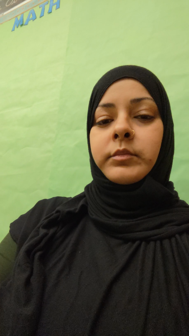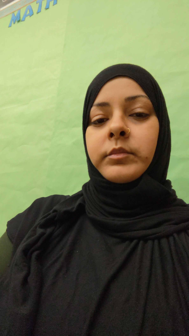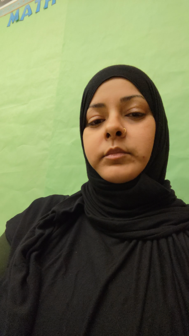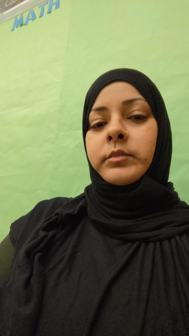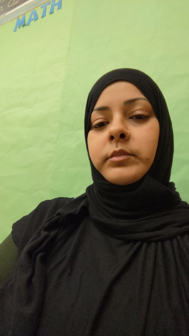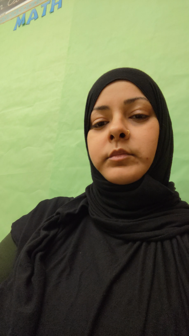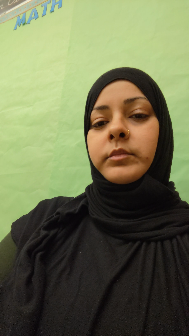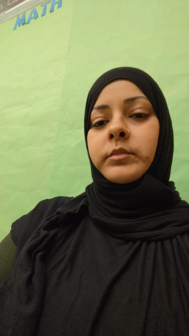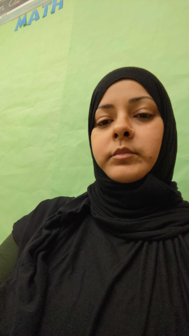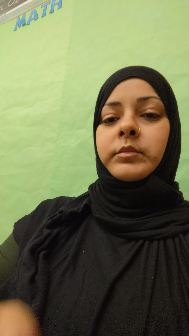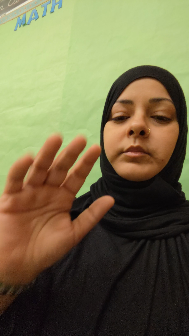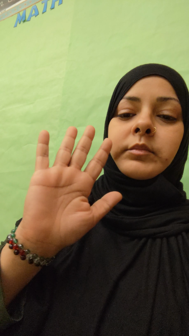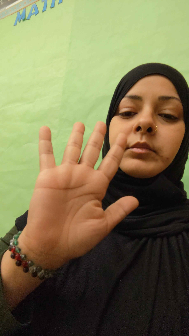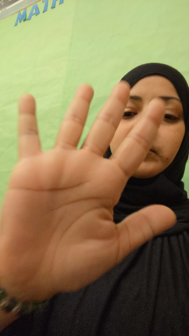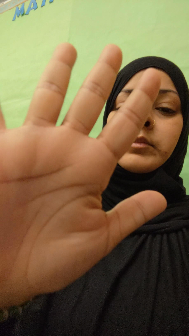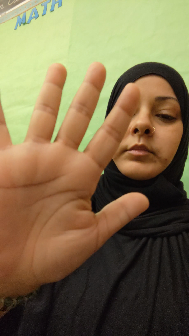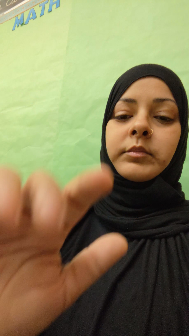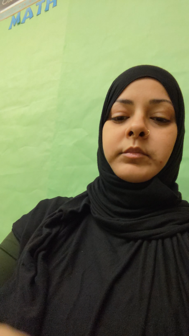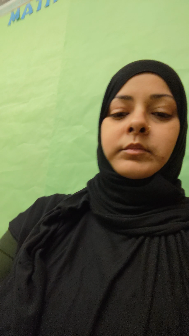give me five